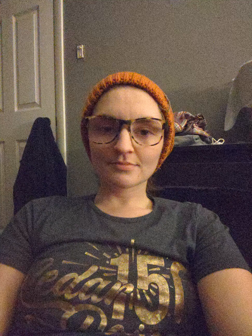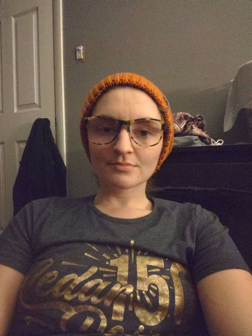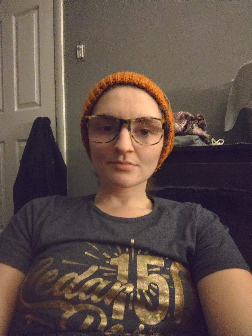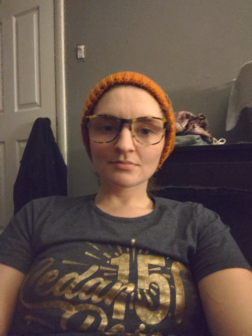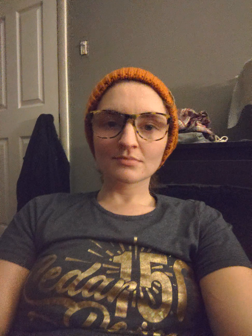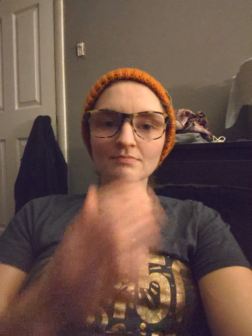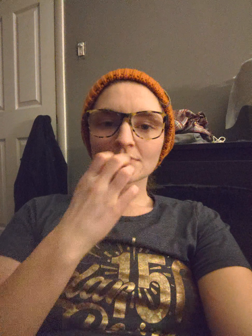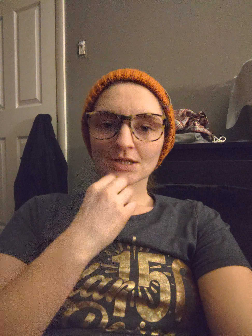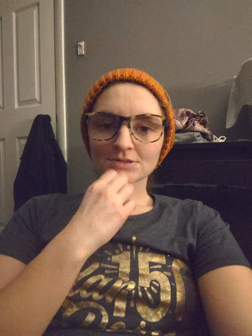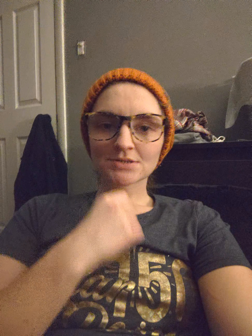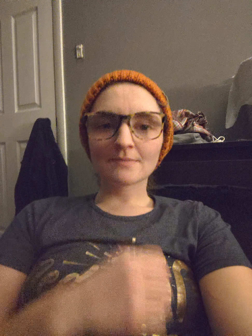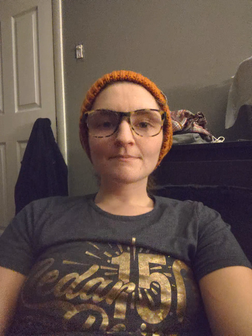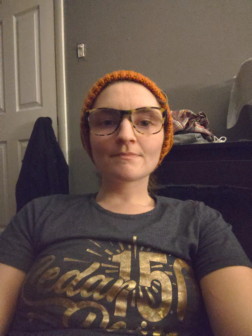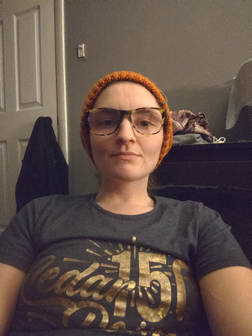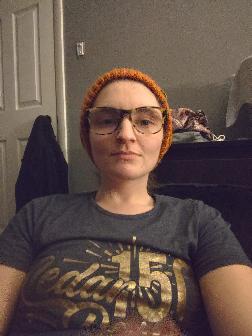underwear